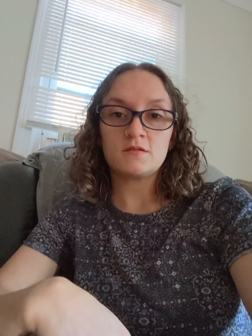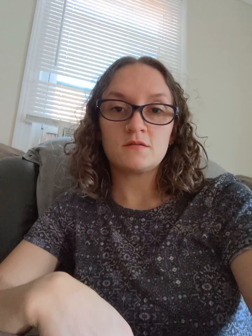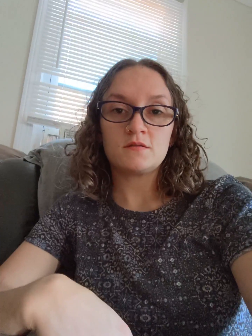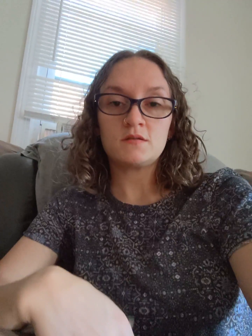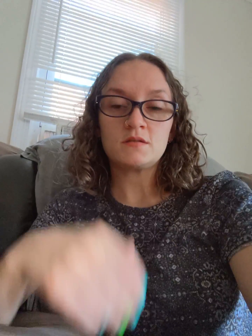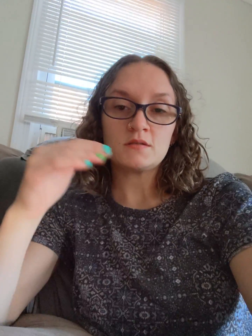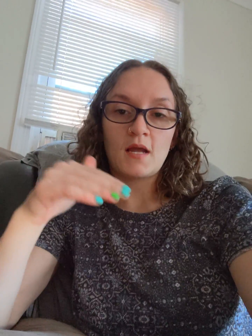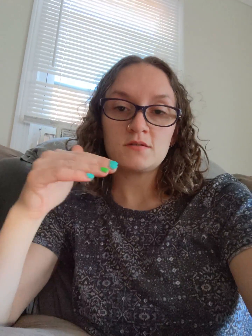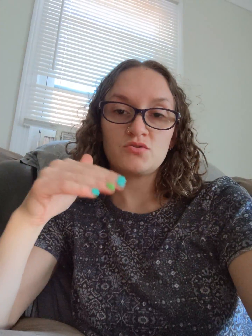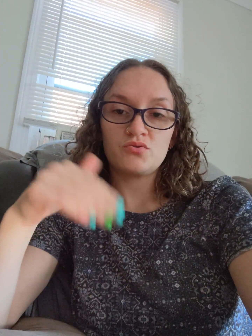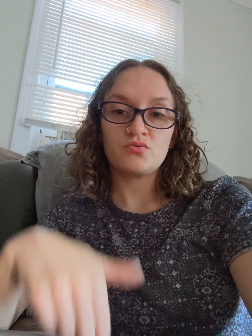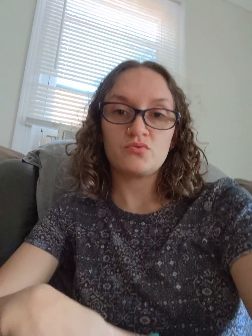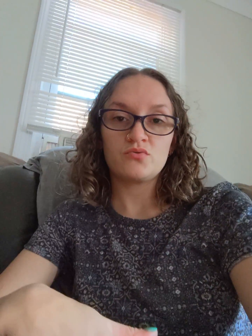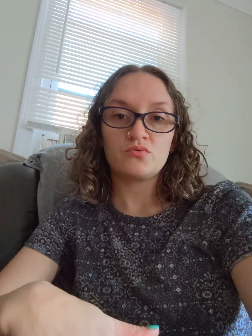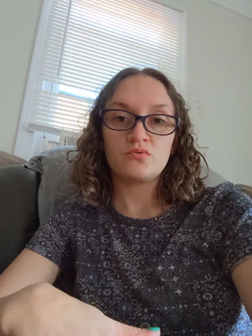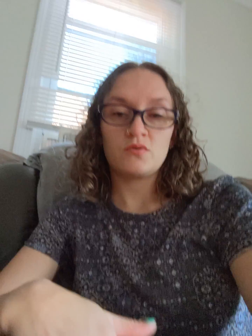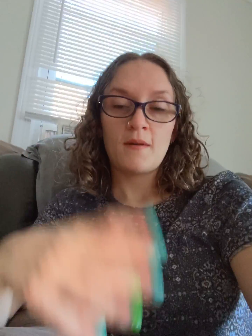doctor